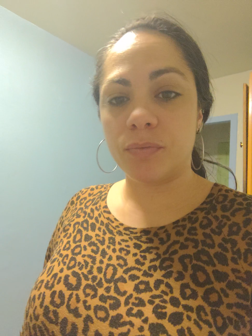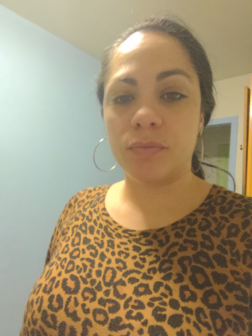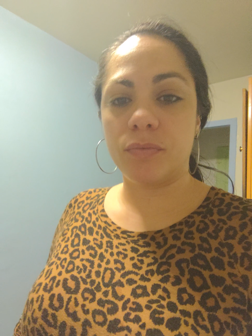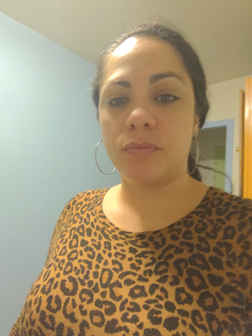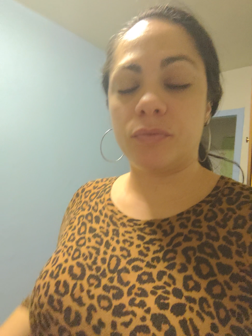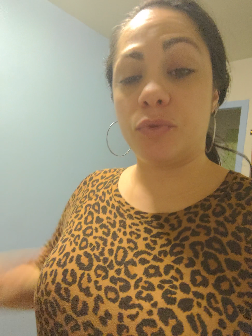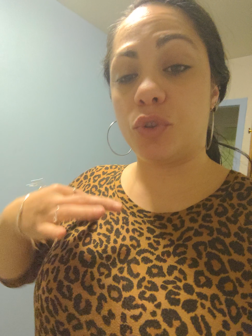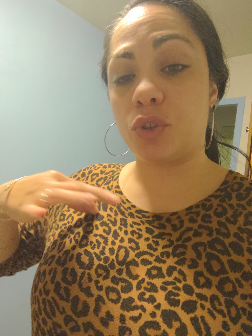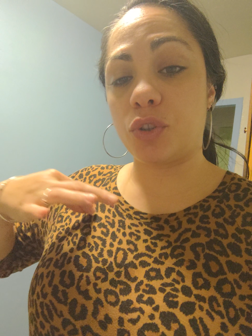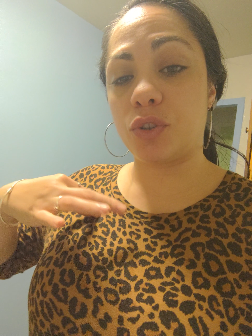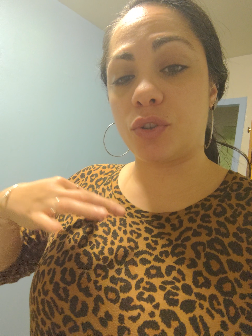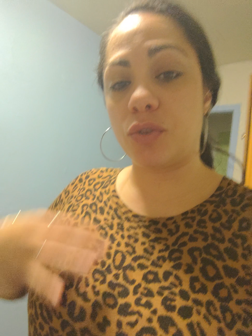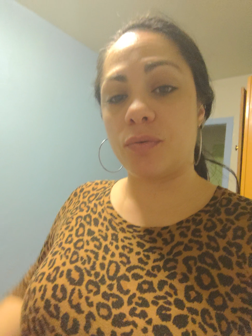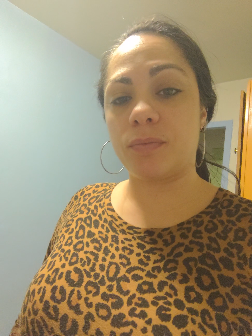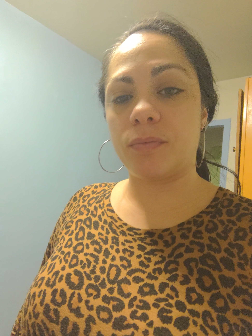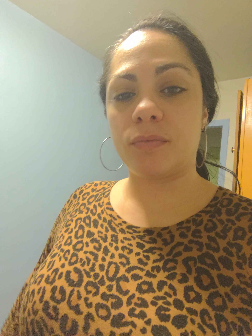shirt